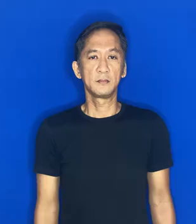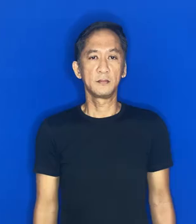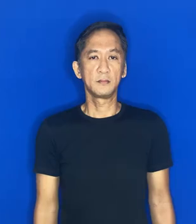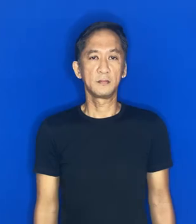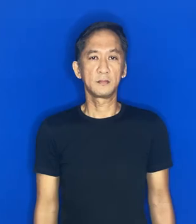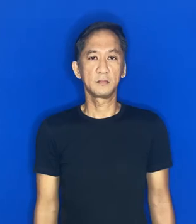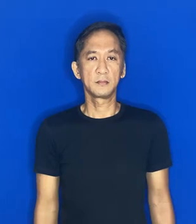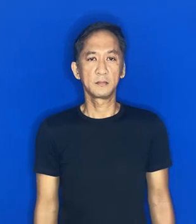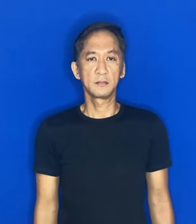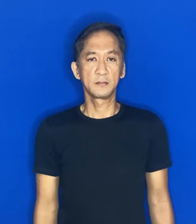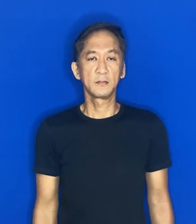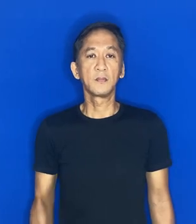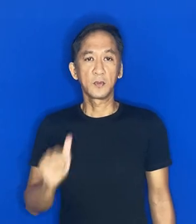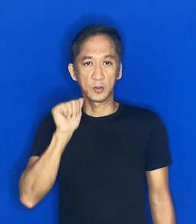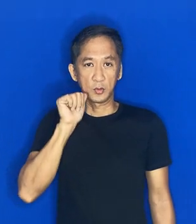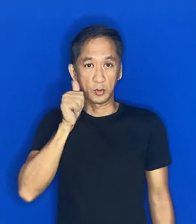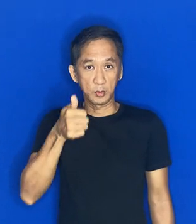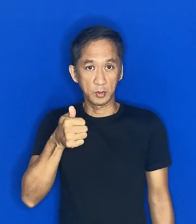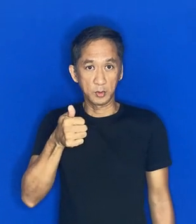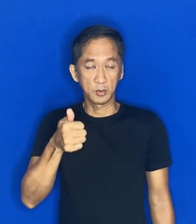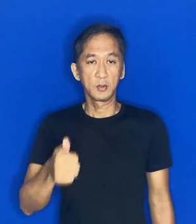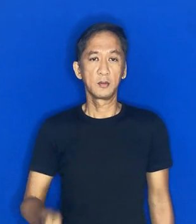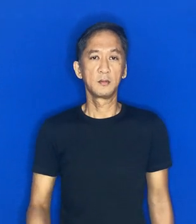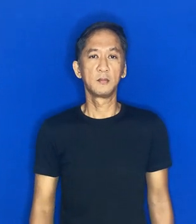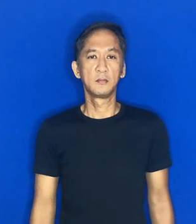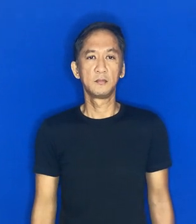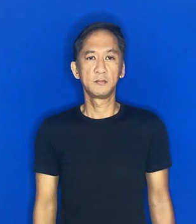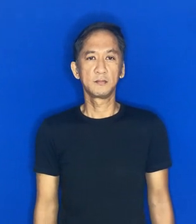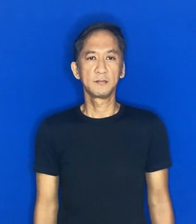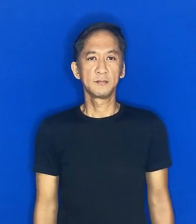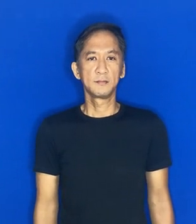tomorrow